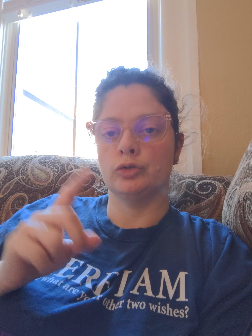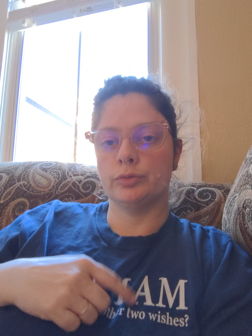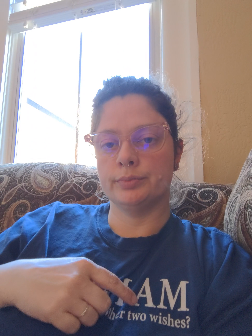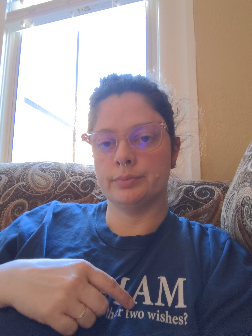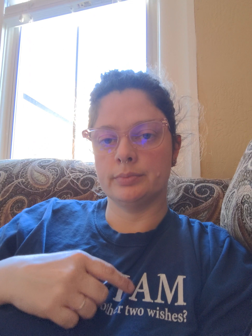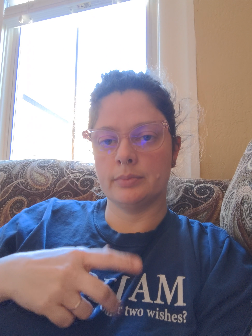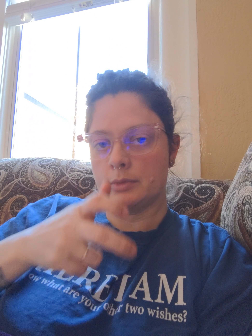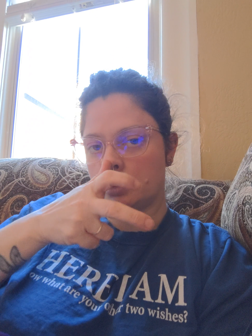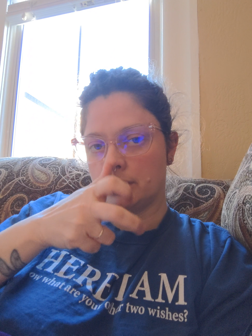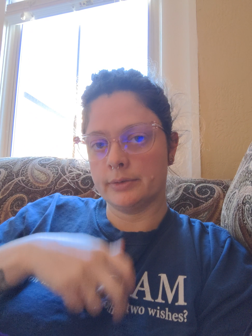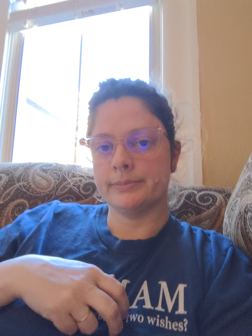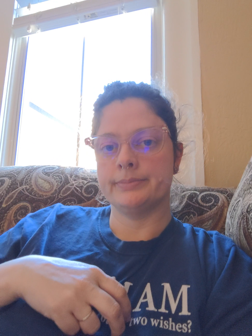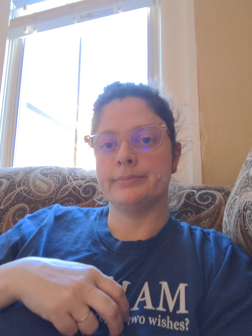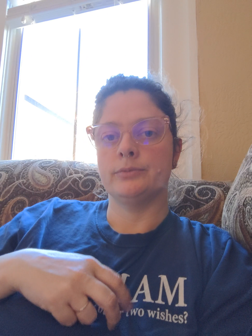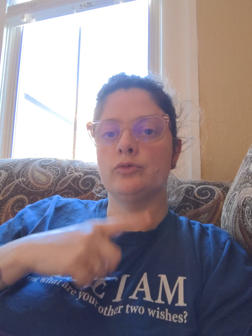bug